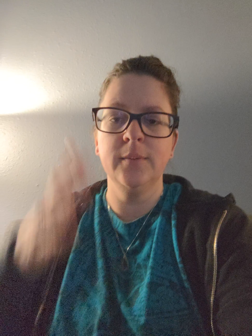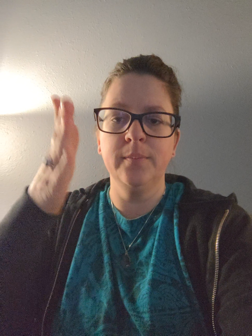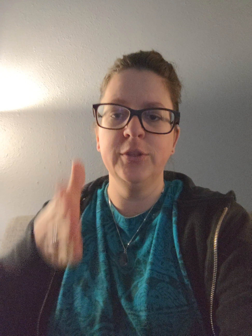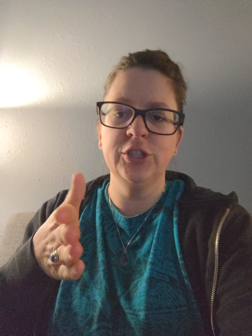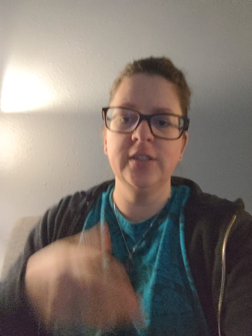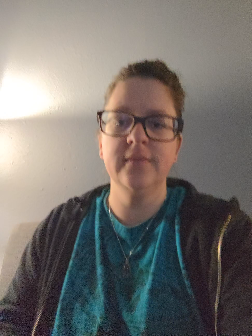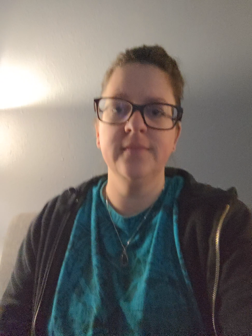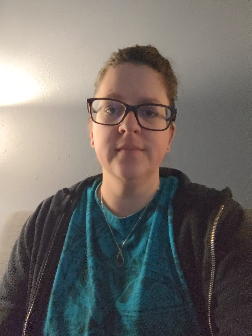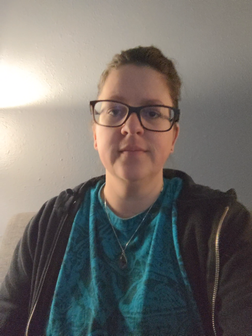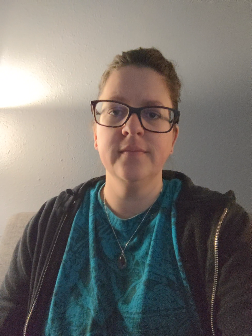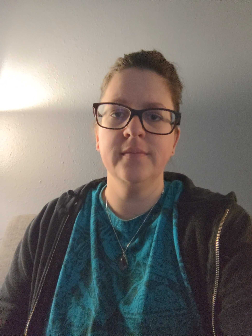person